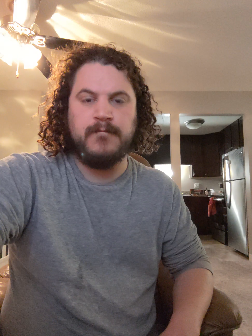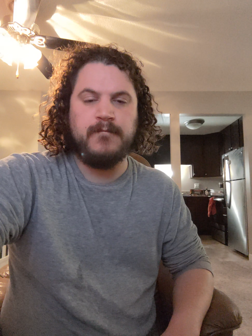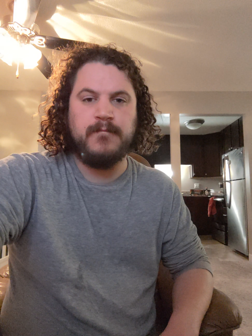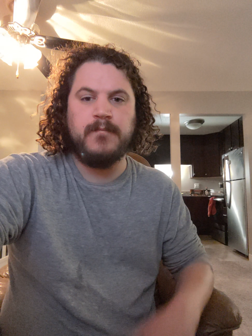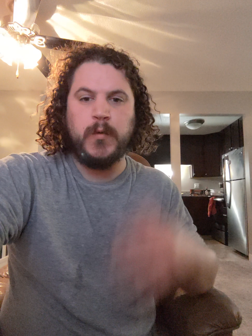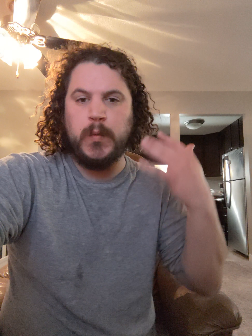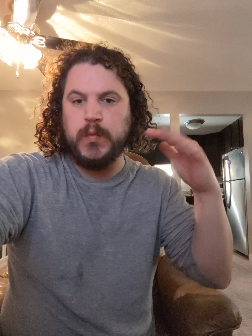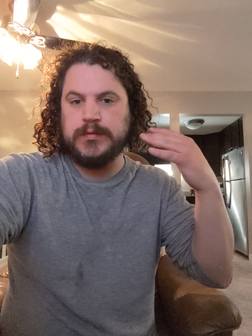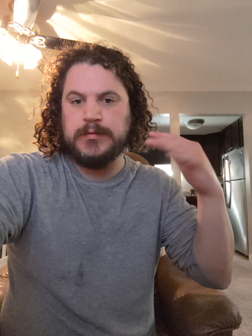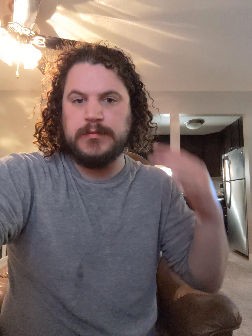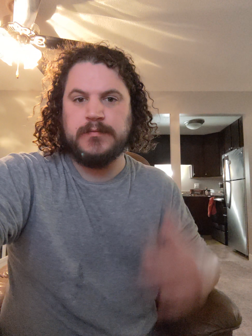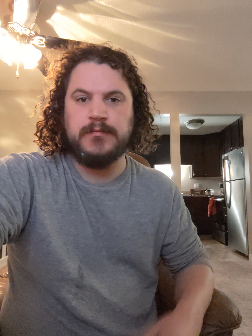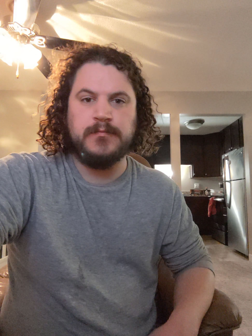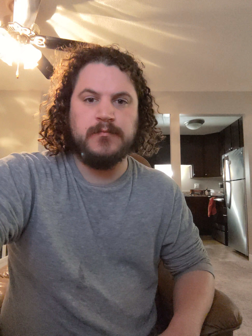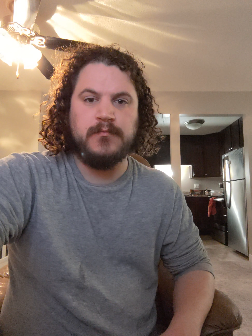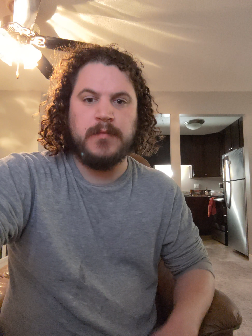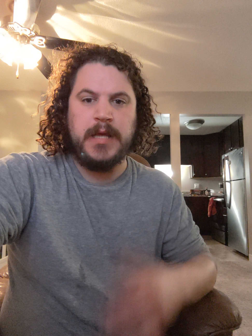noisy